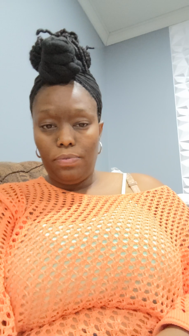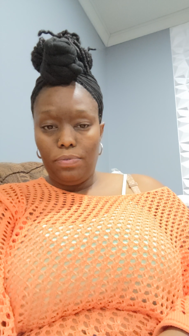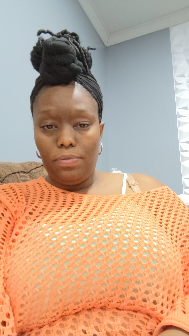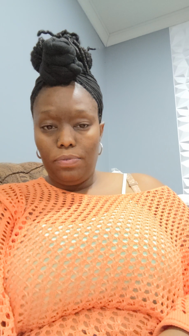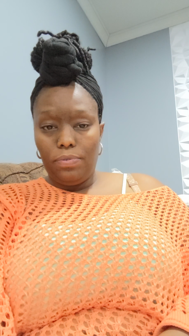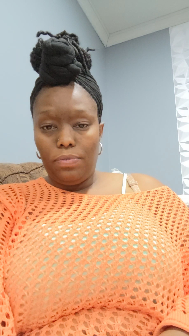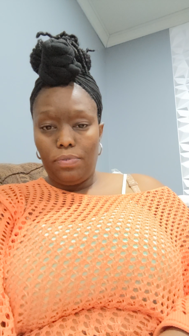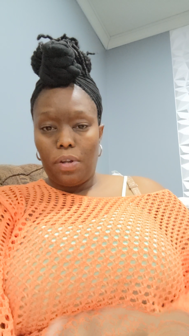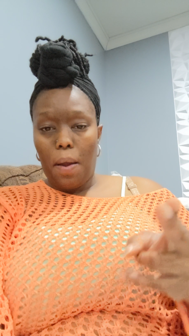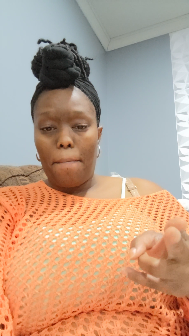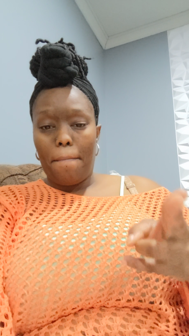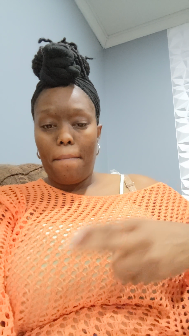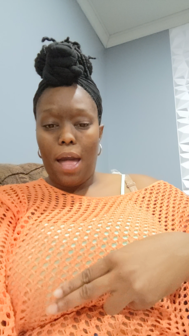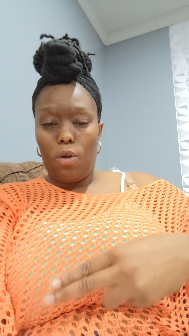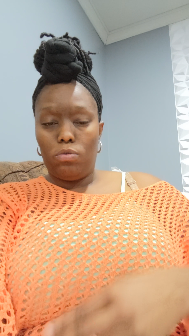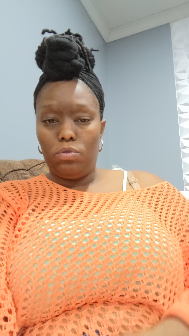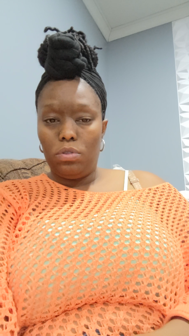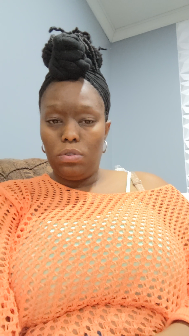belt